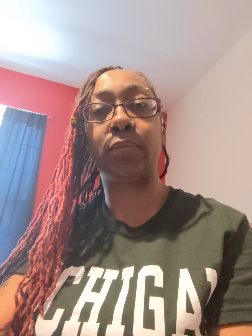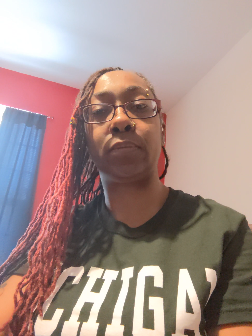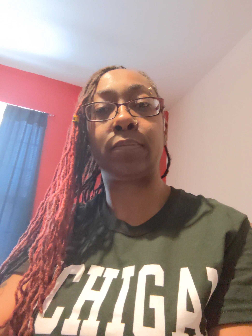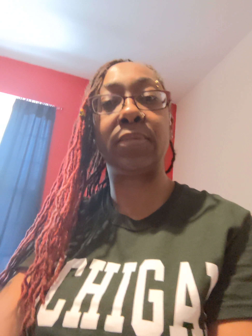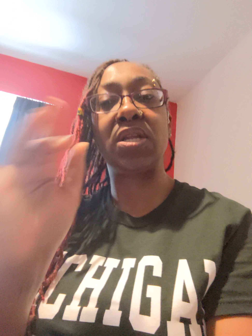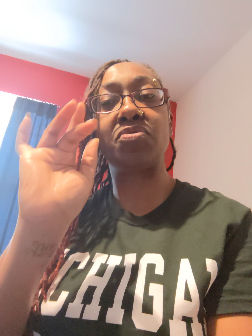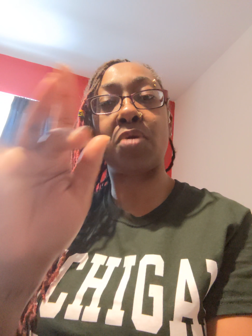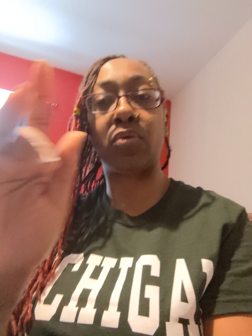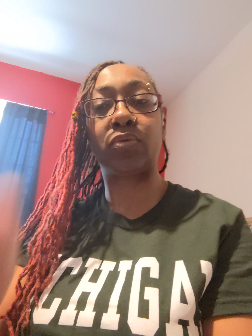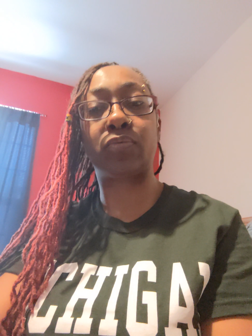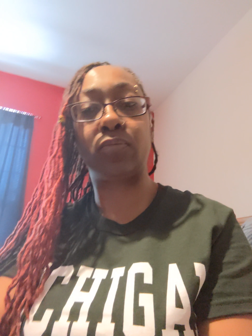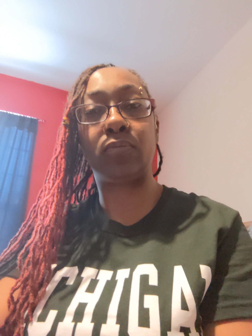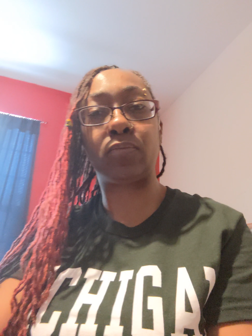touch